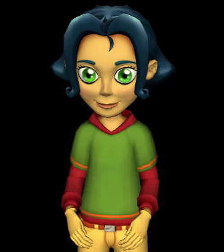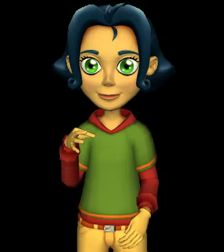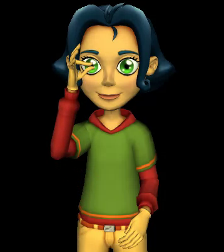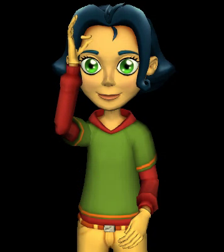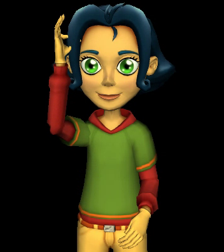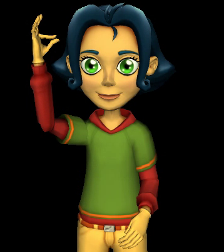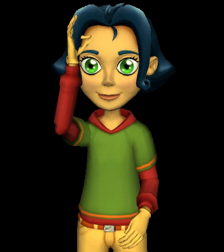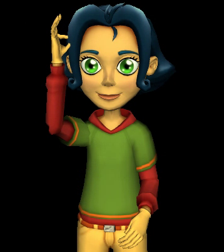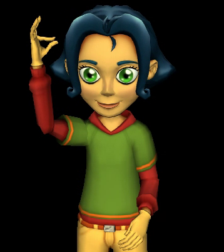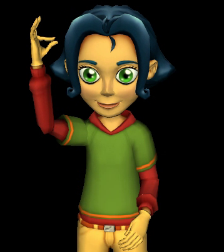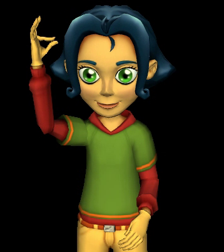شعر